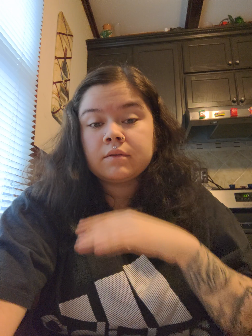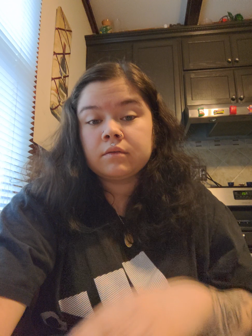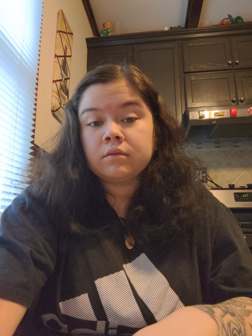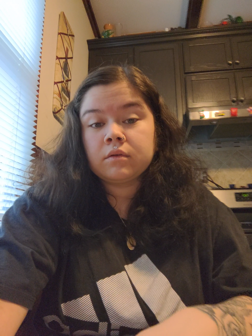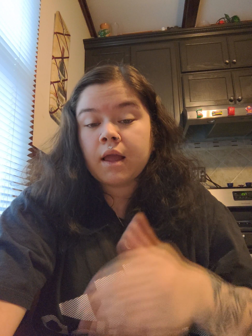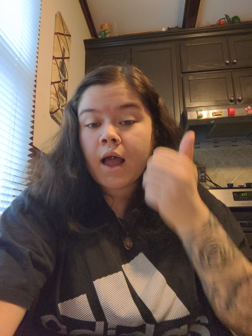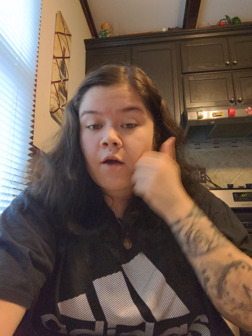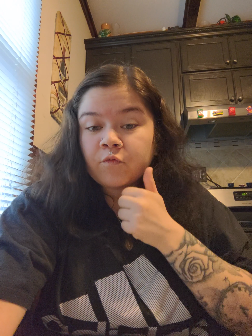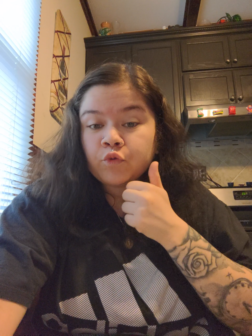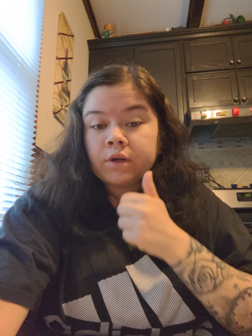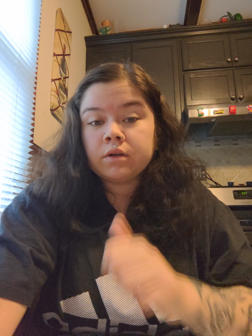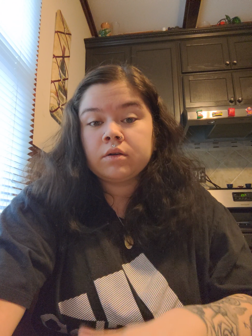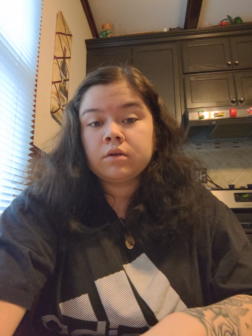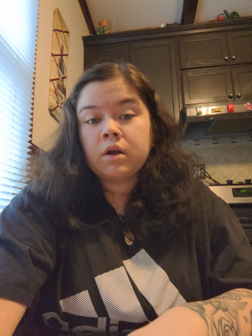every